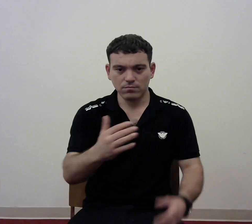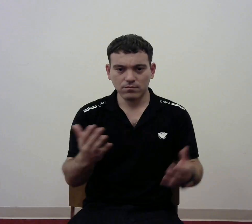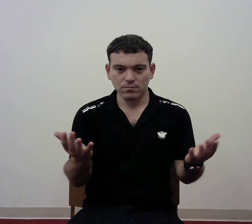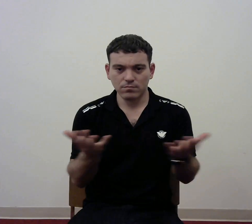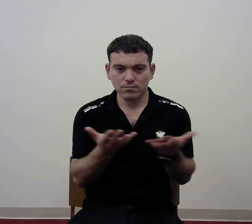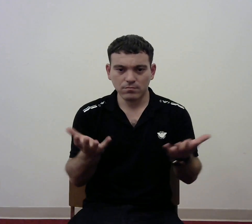necə